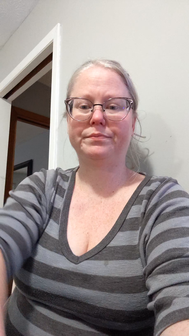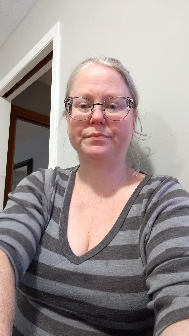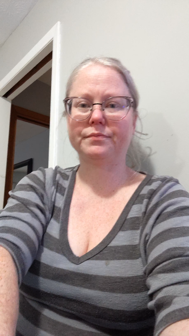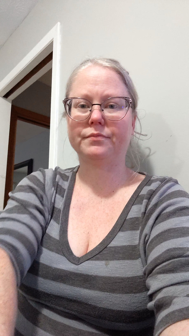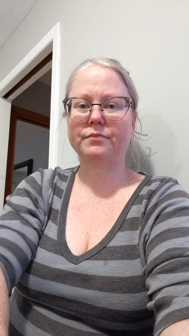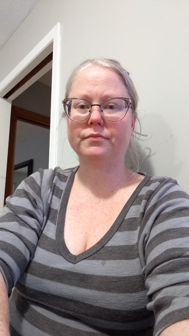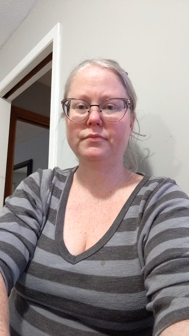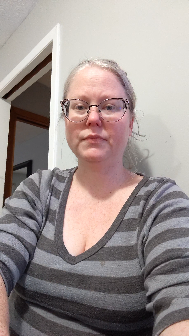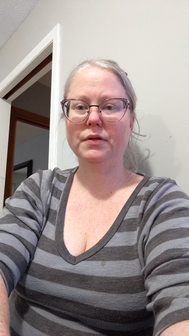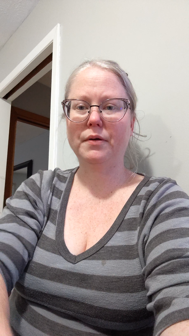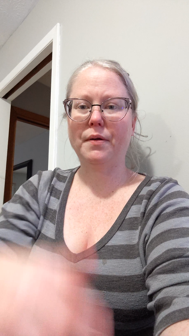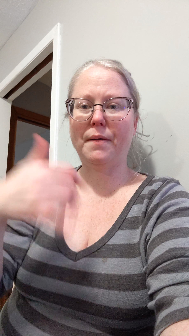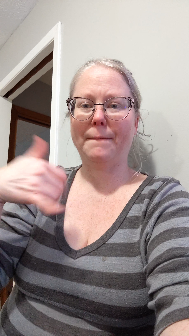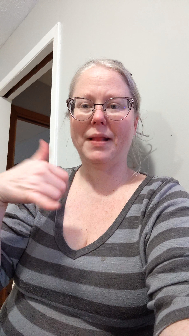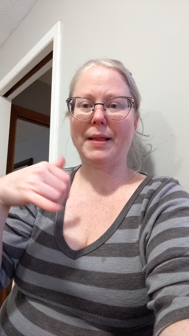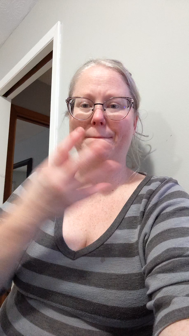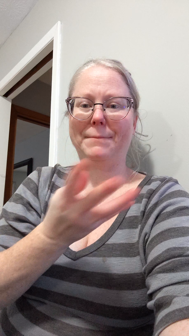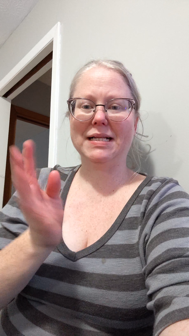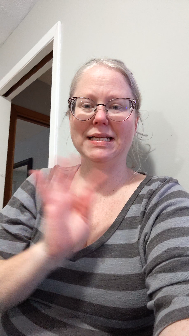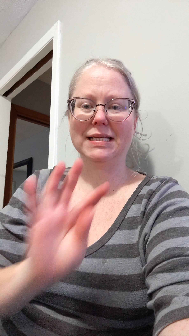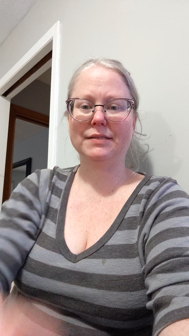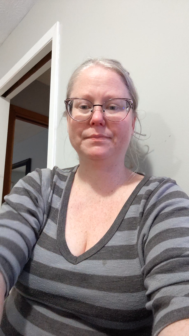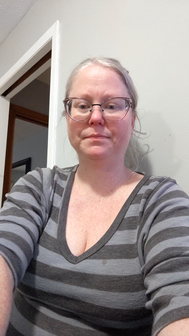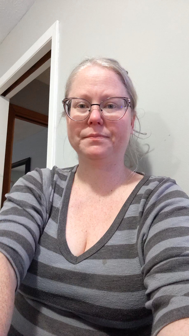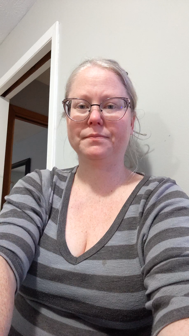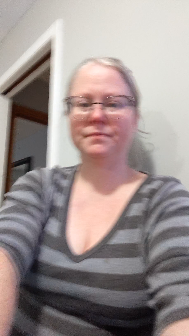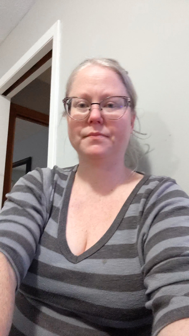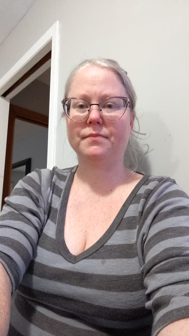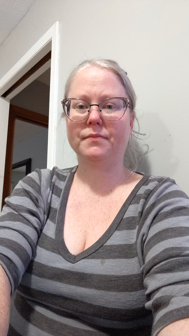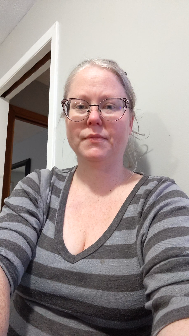playpen